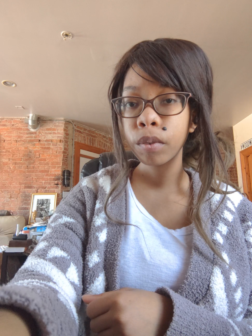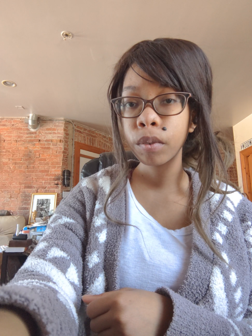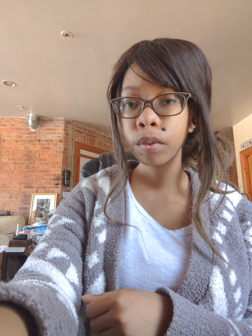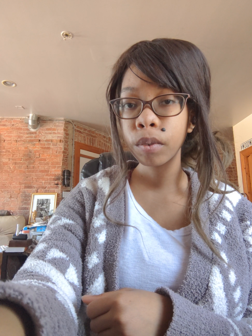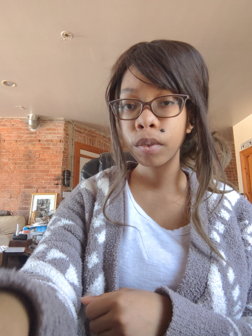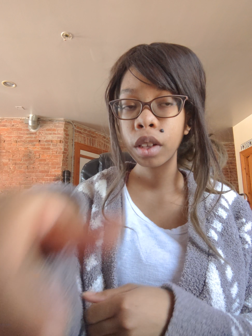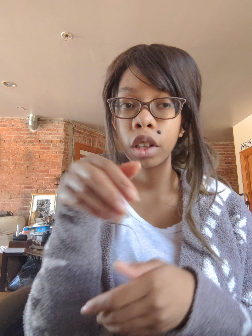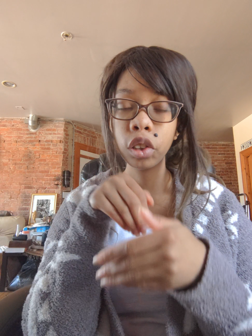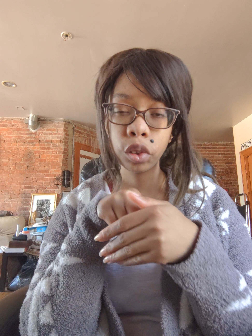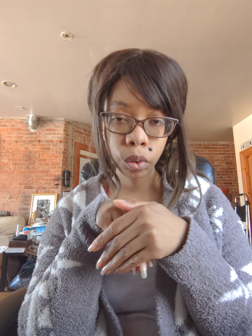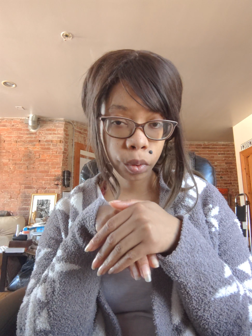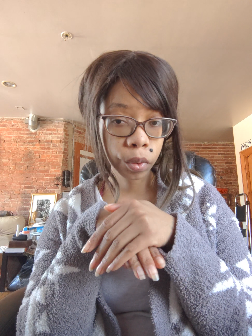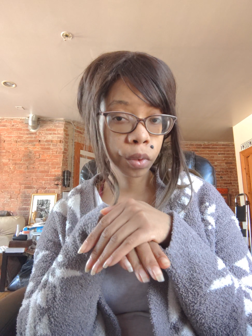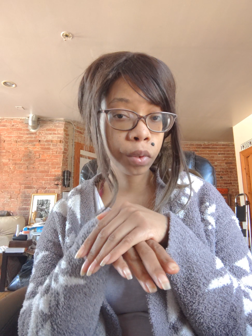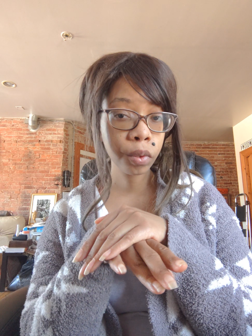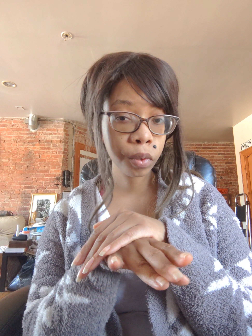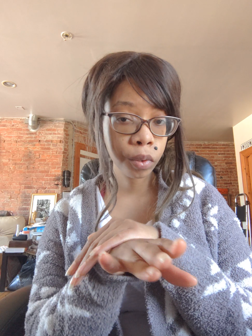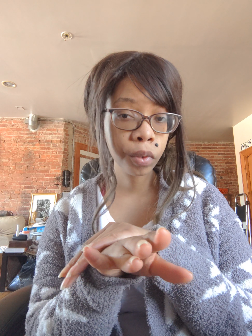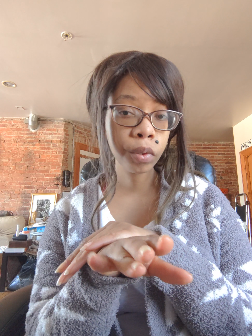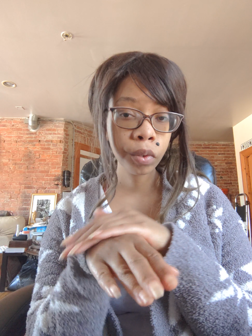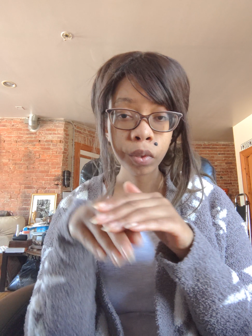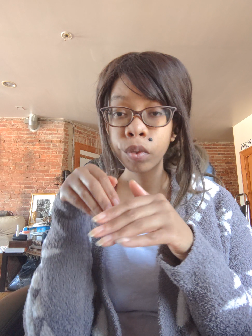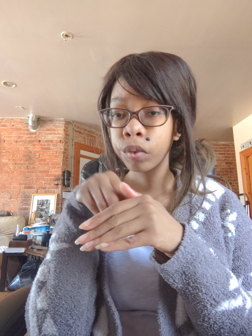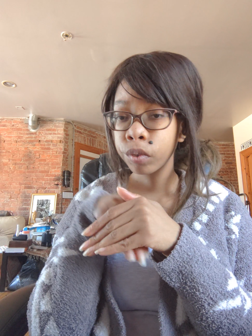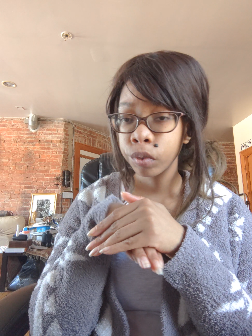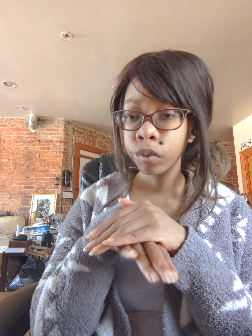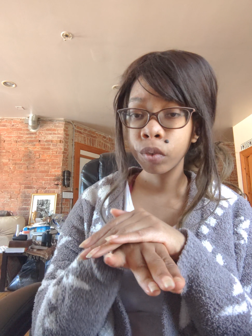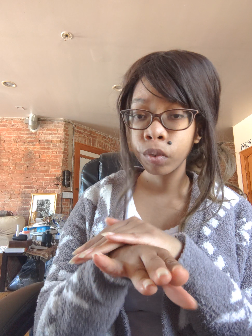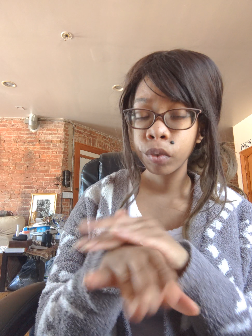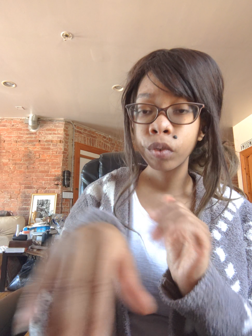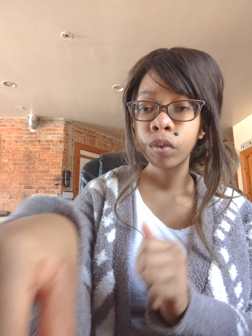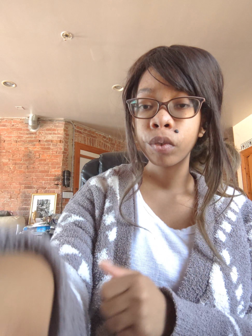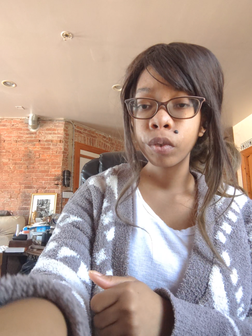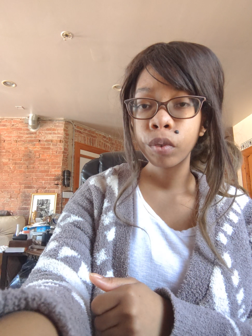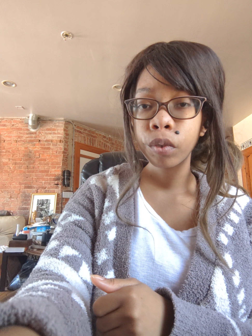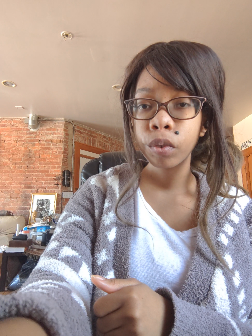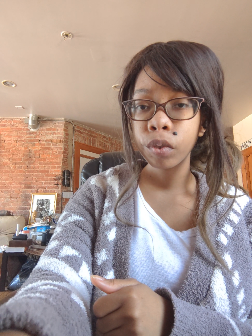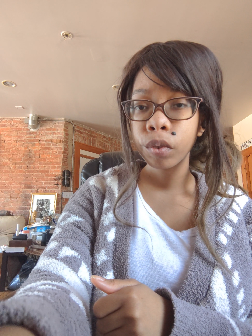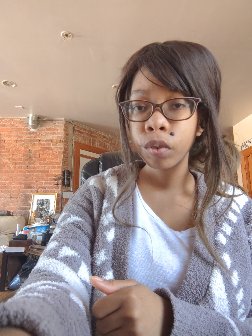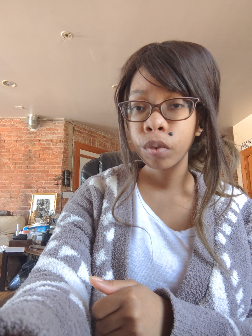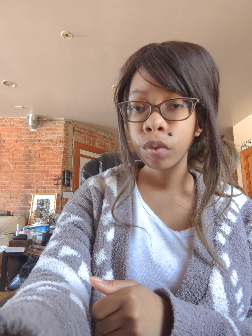into